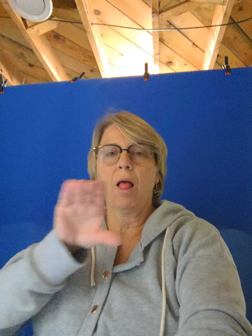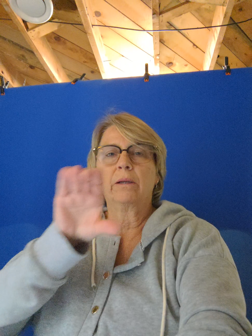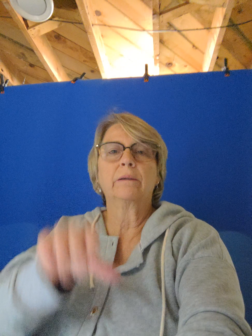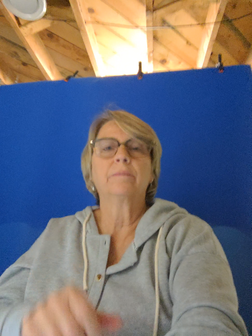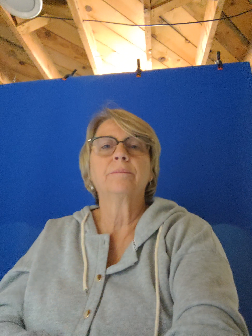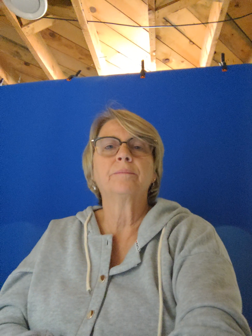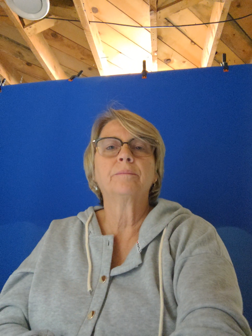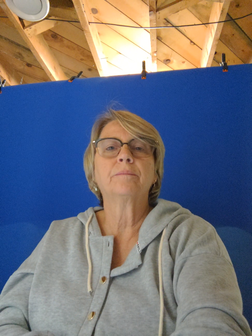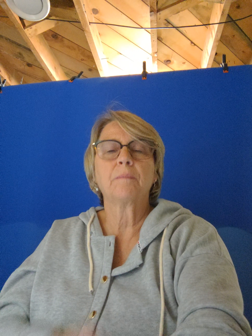chocolate